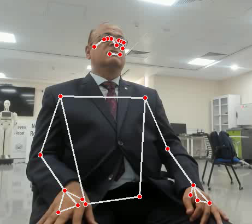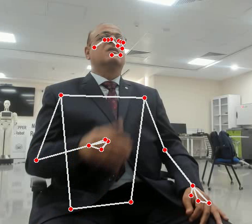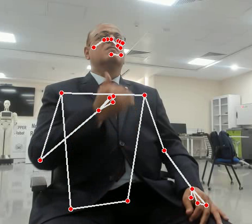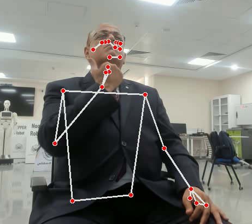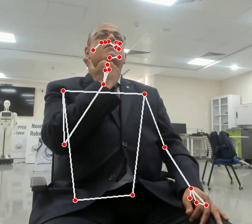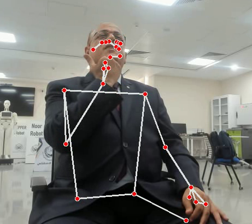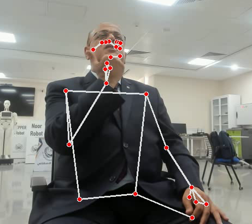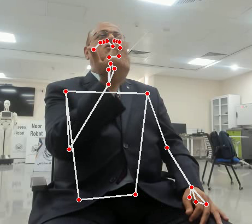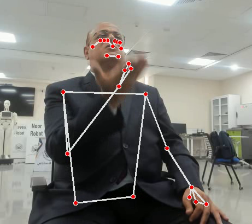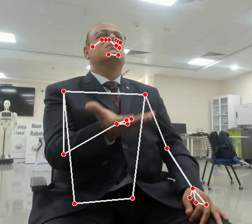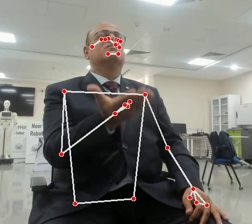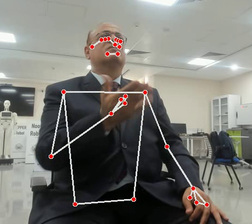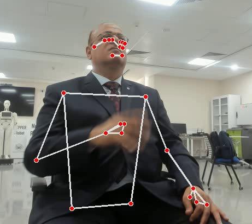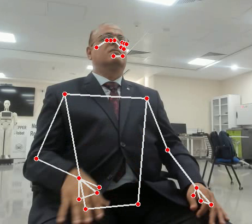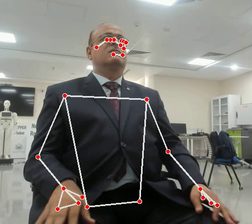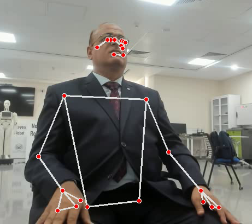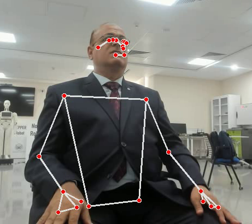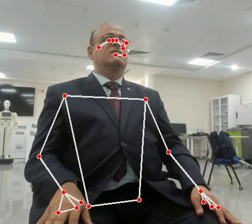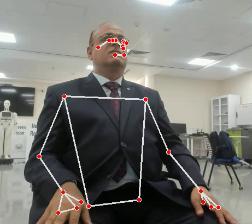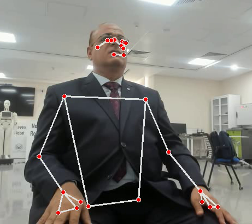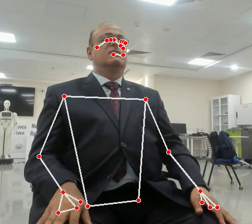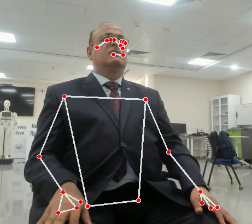mafish